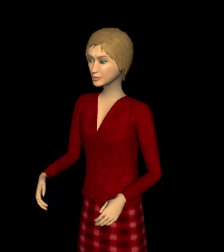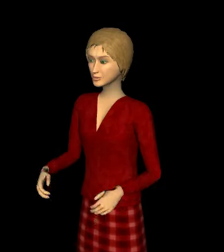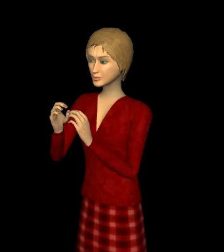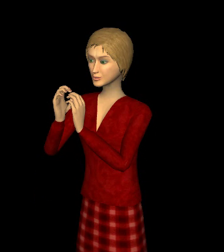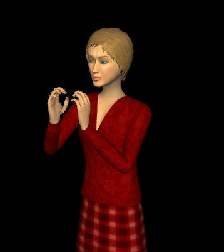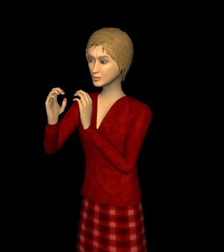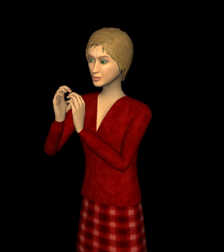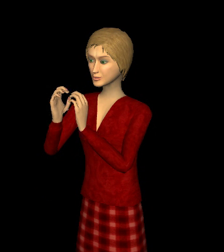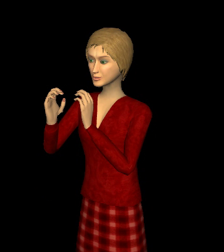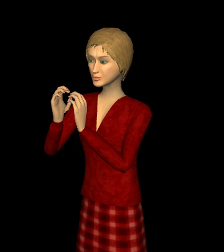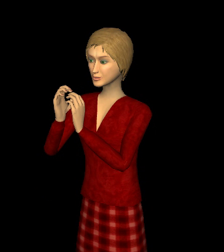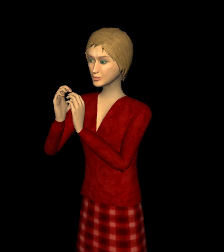تواصل